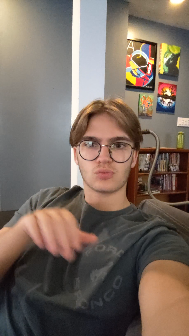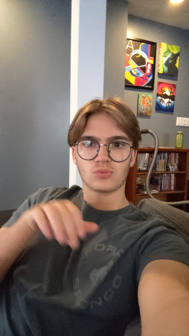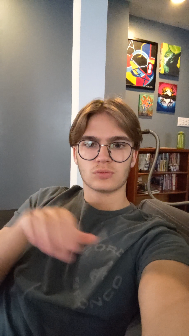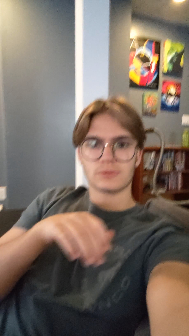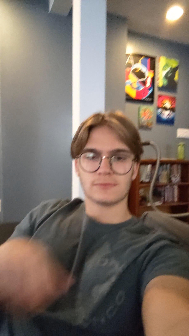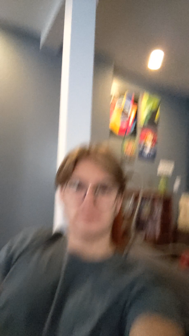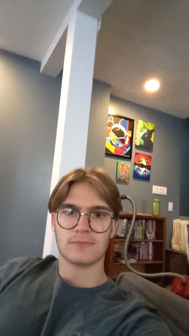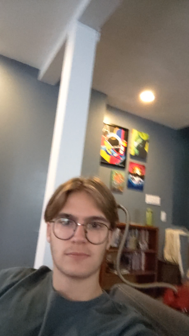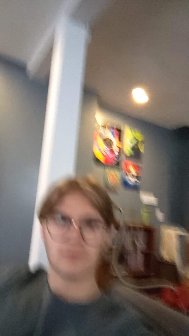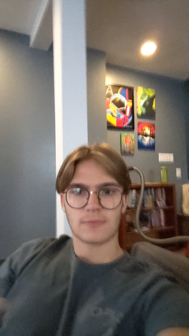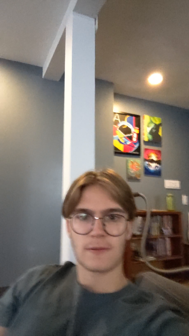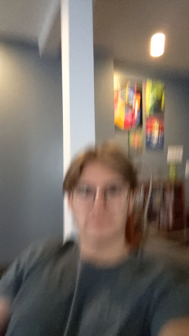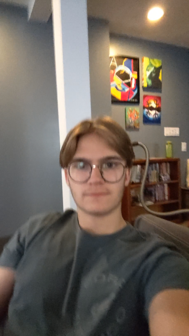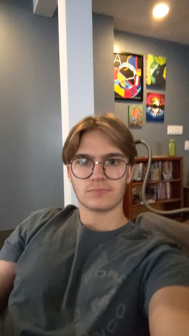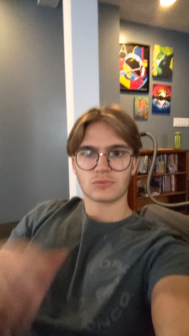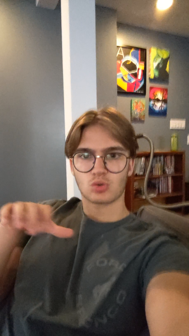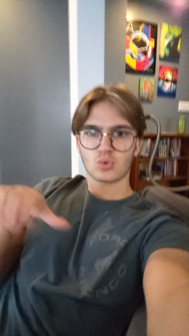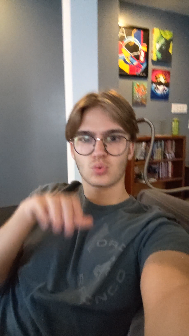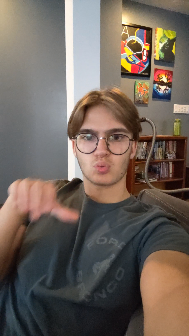does